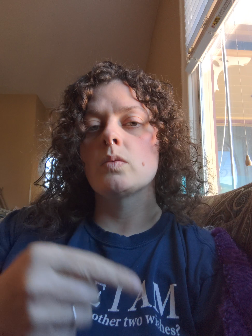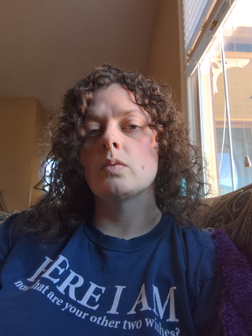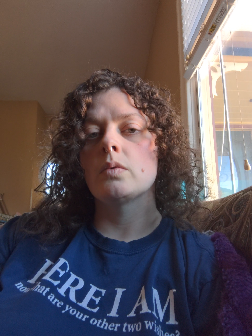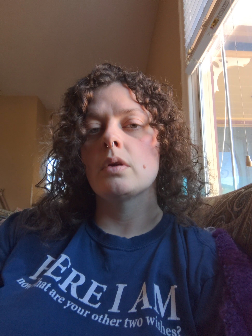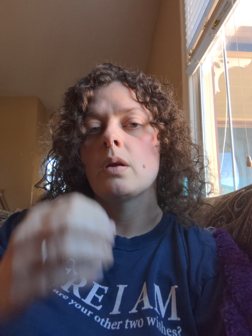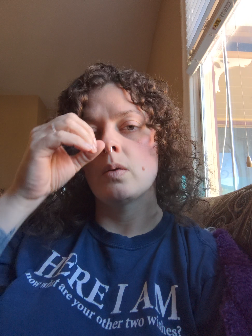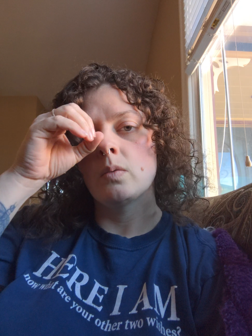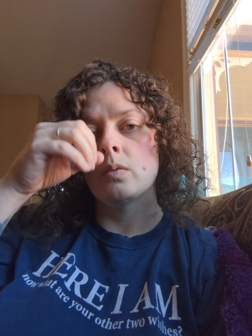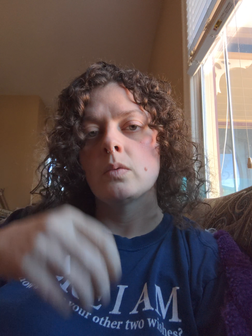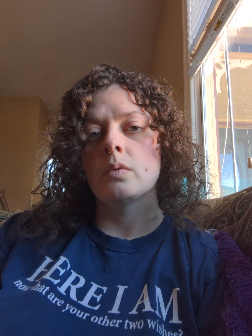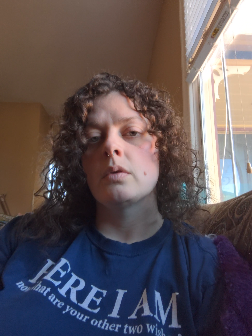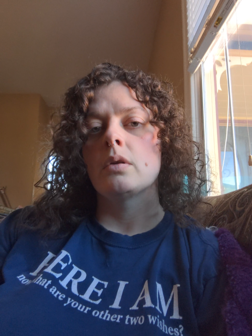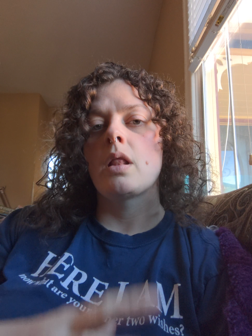owl